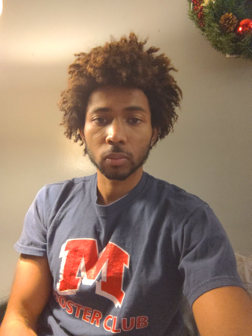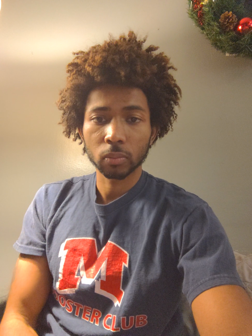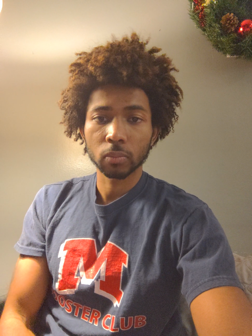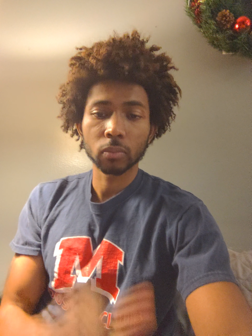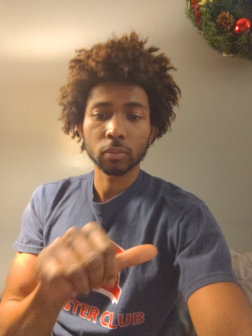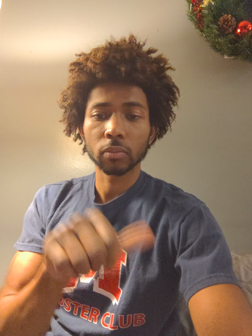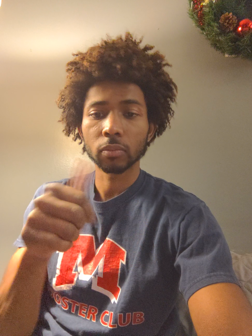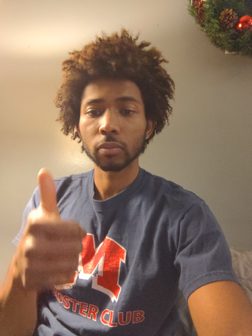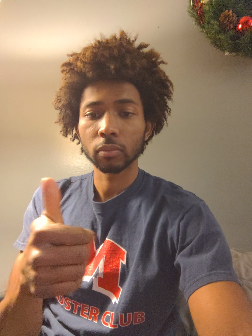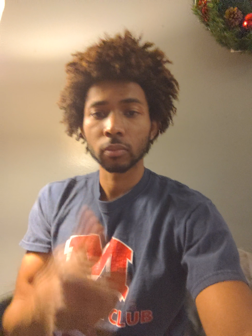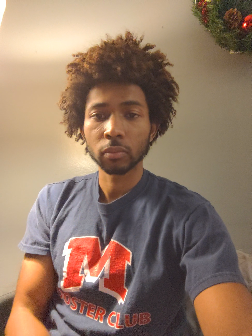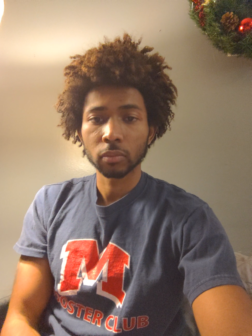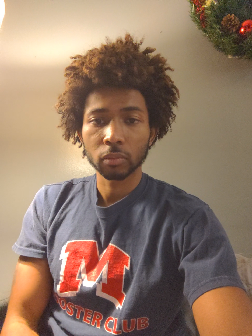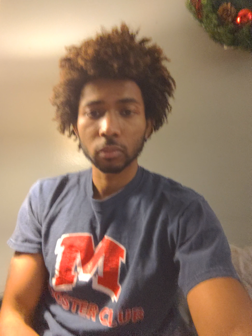another